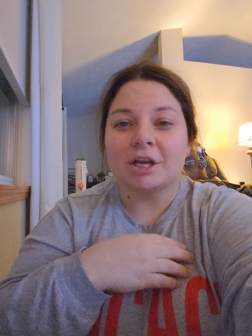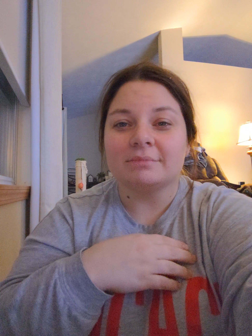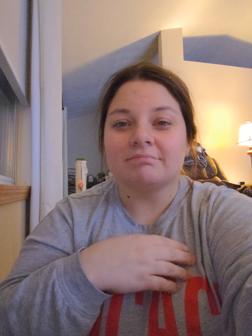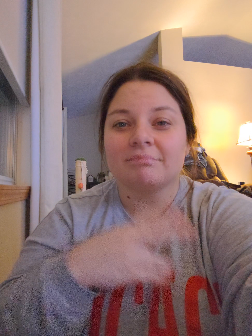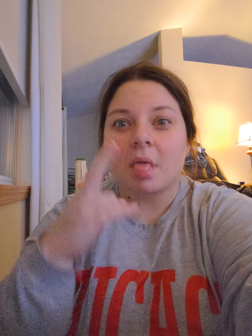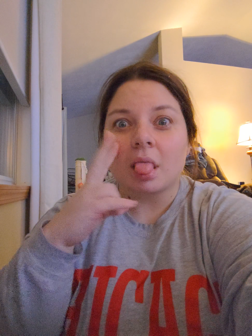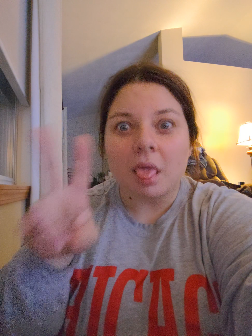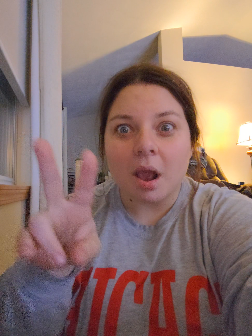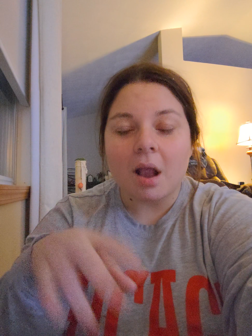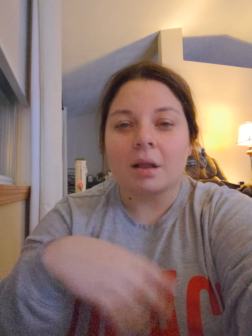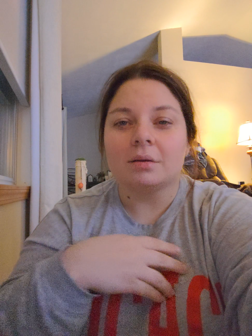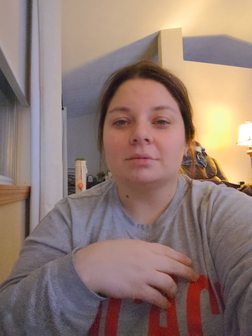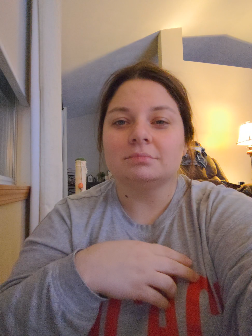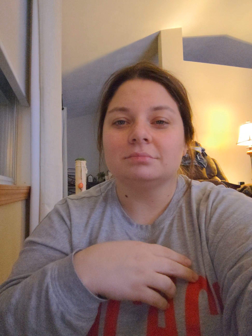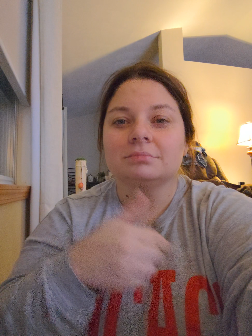look